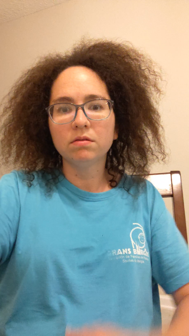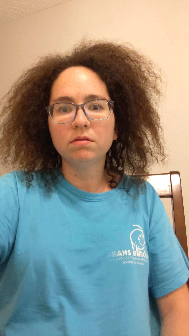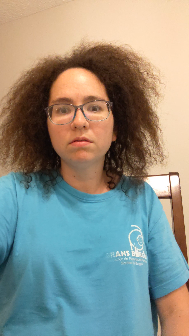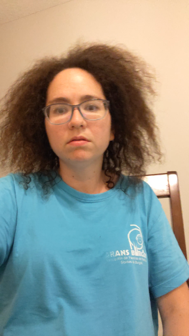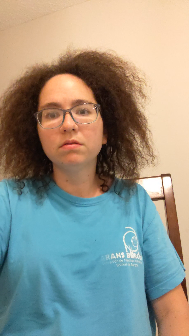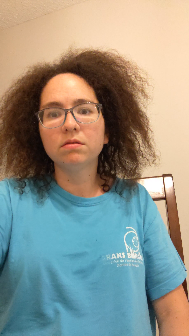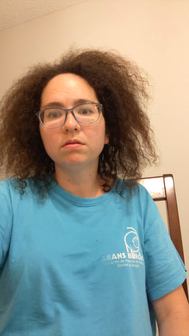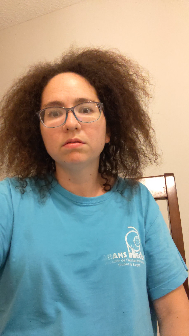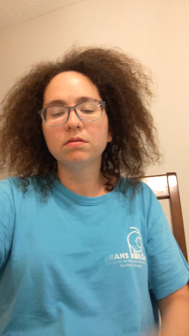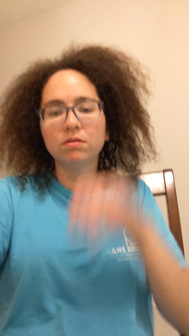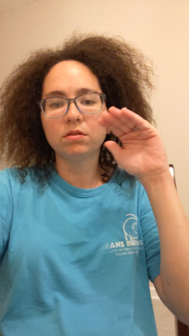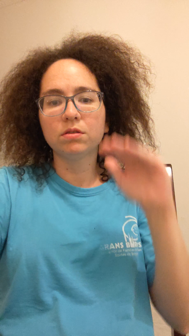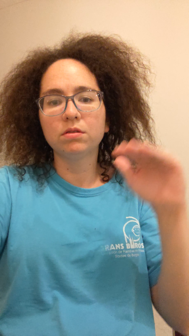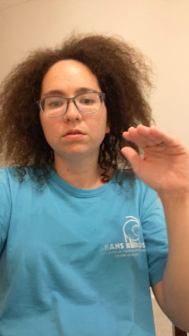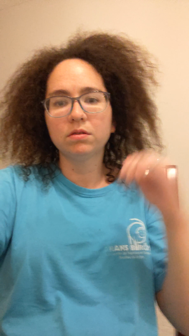little